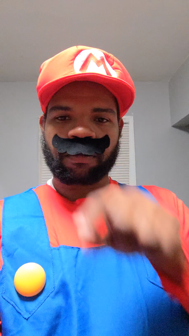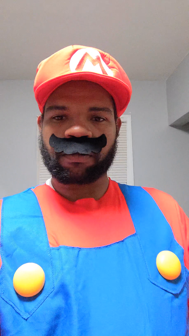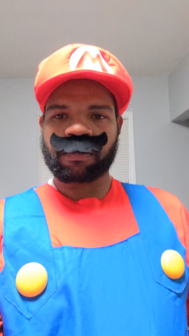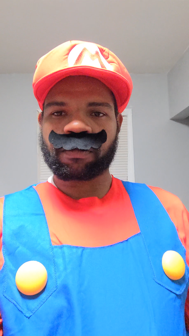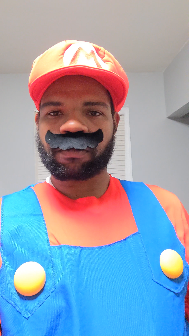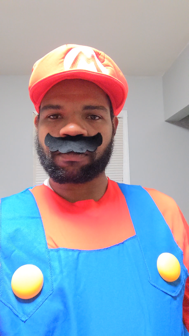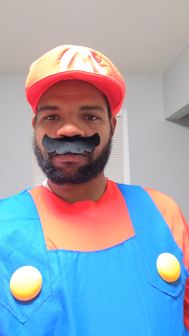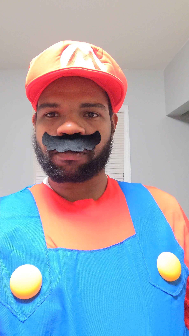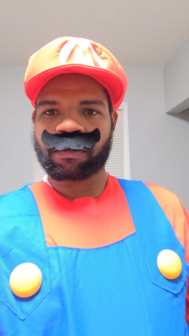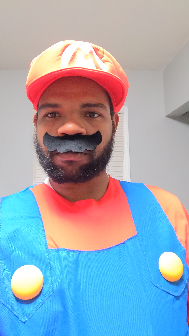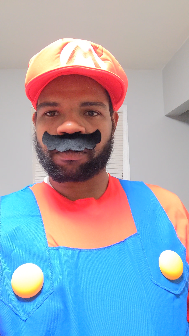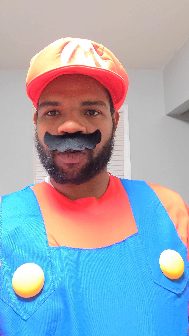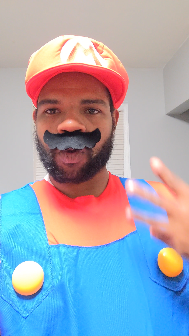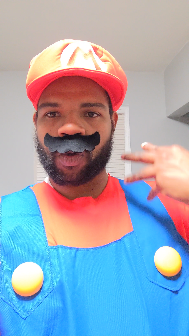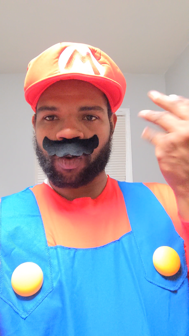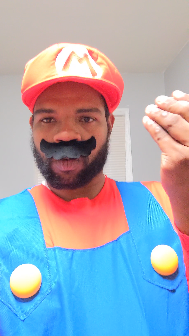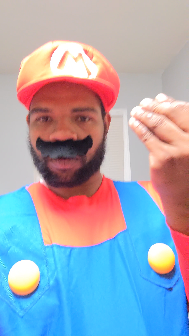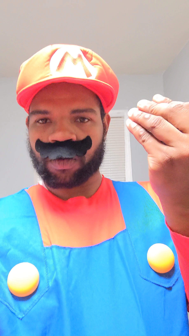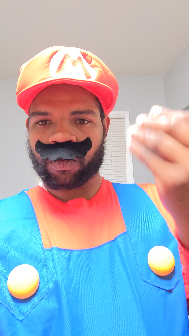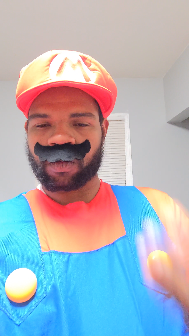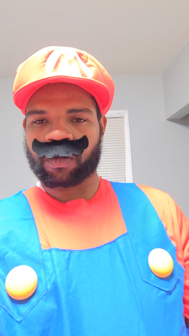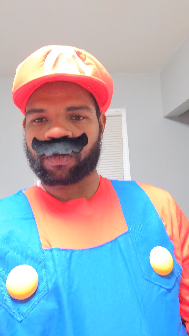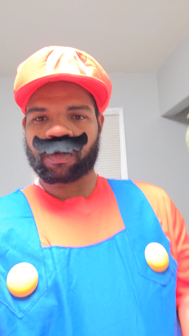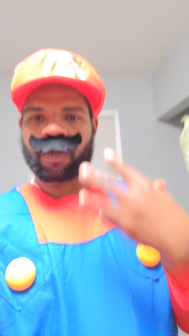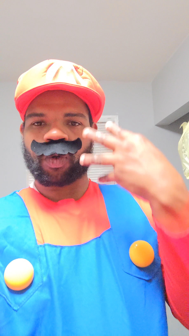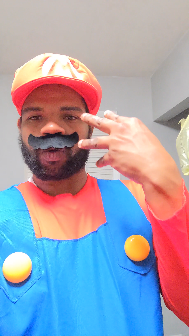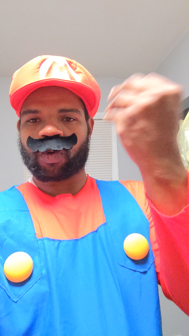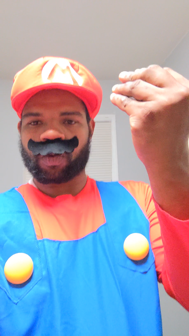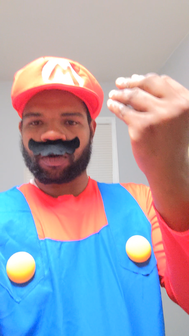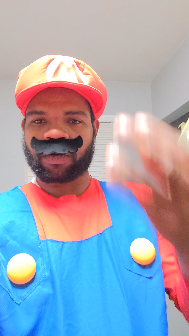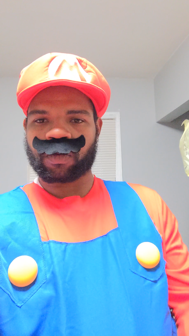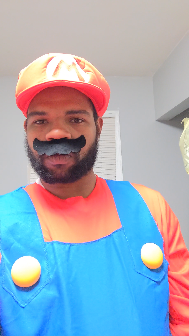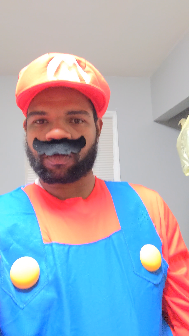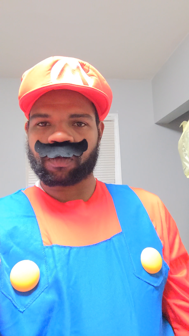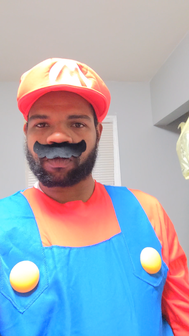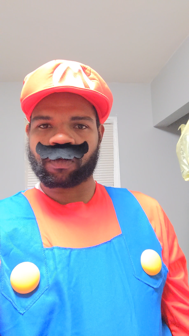going to